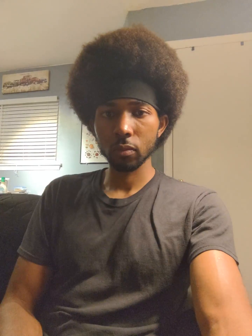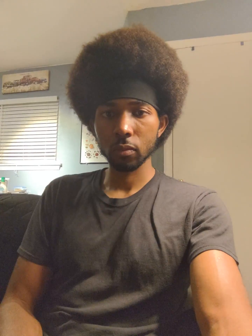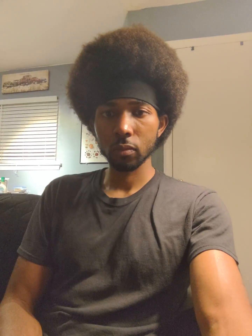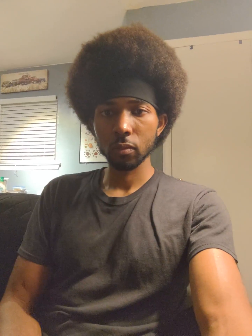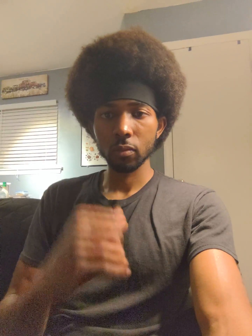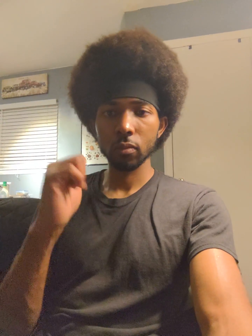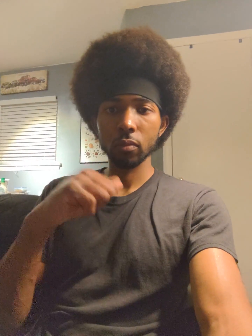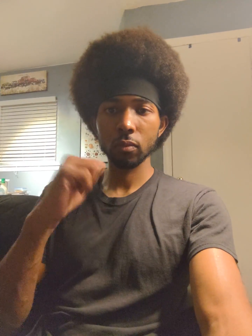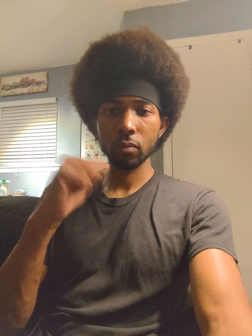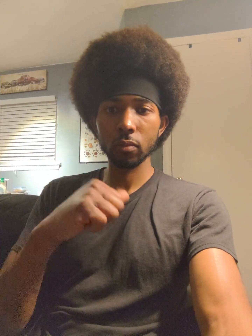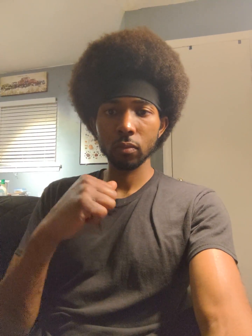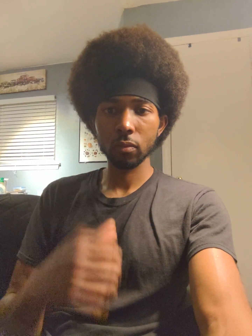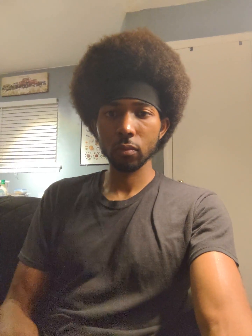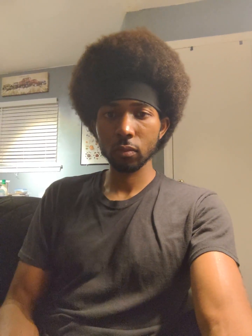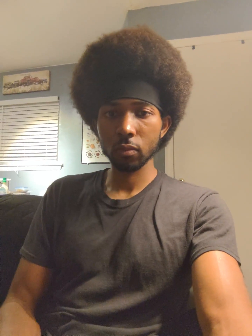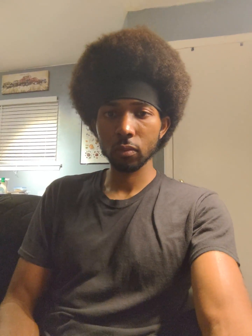rock